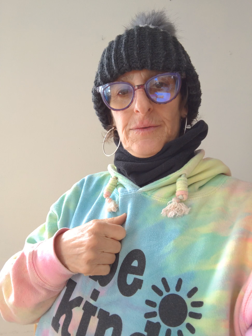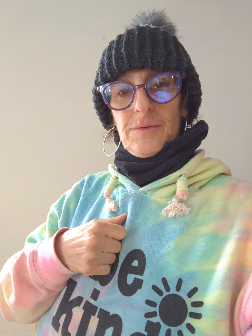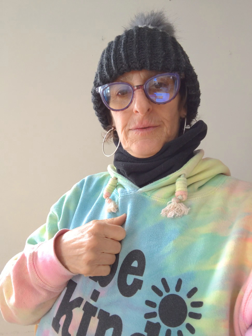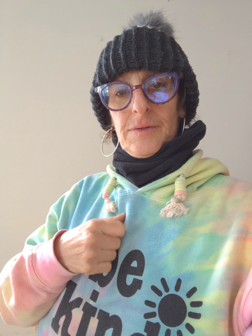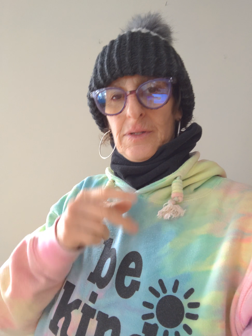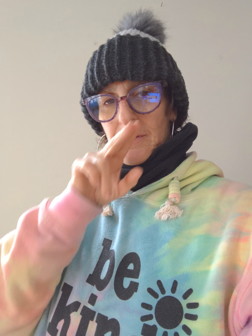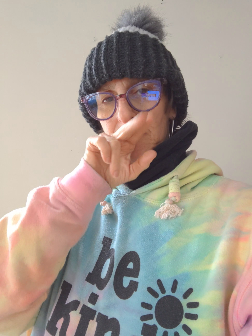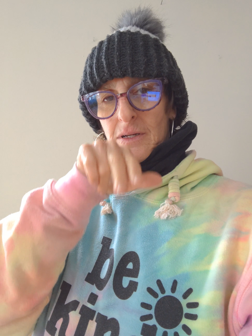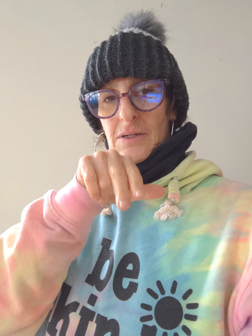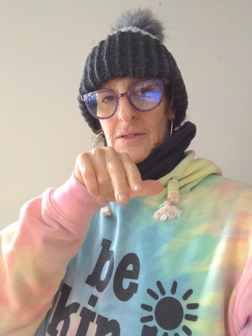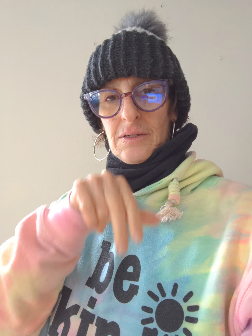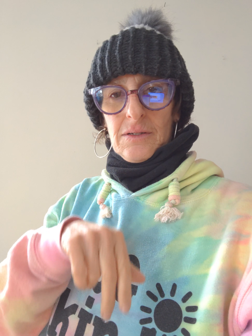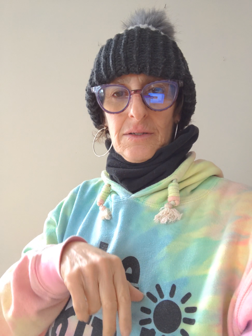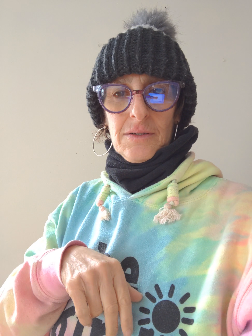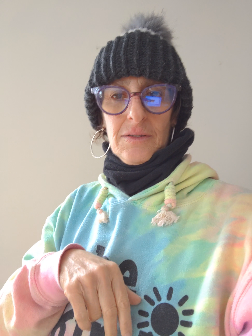tongue